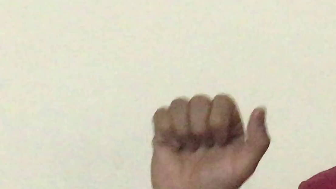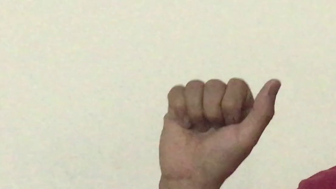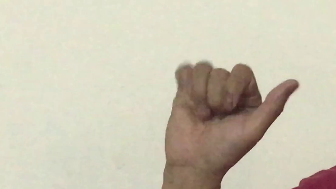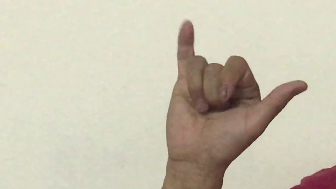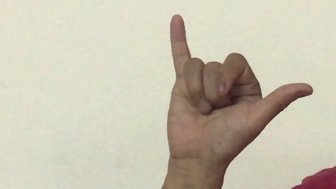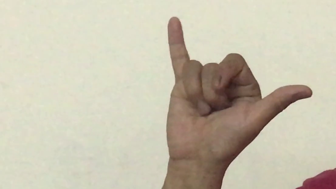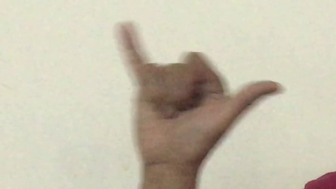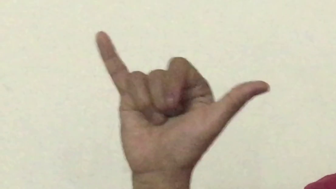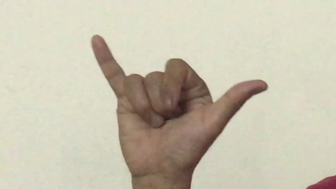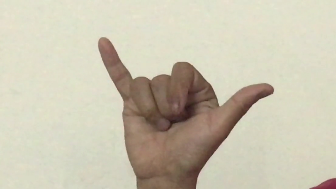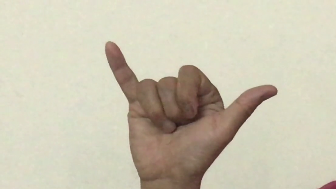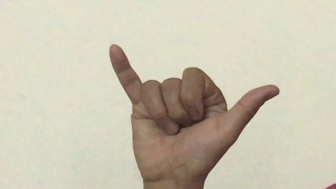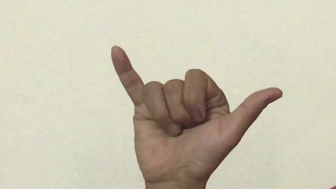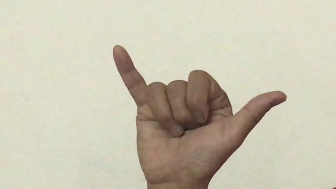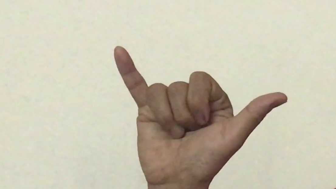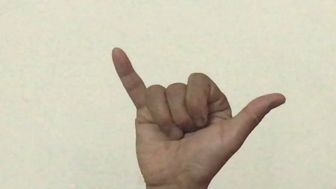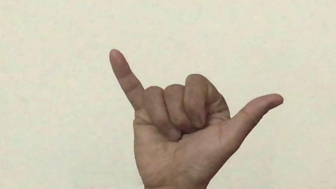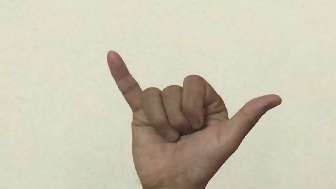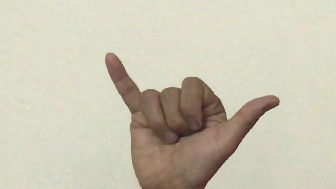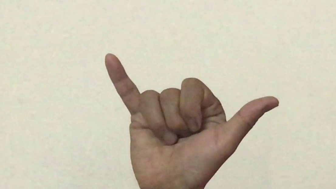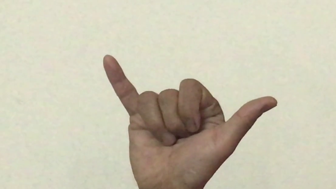ड